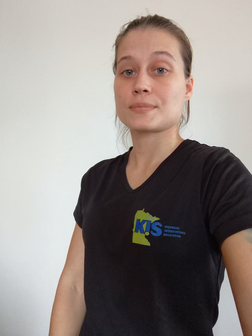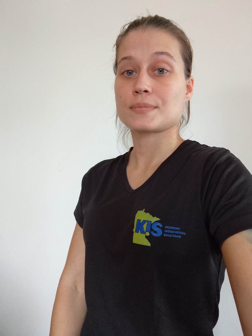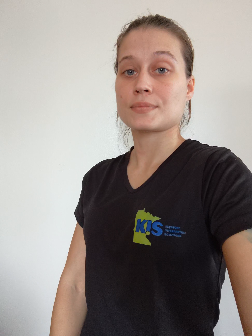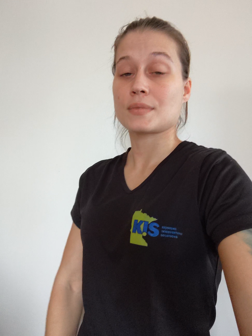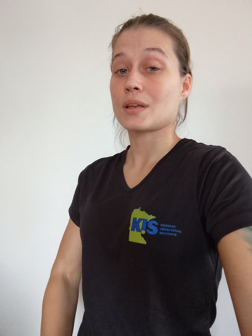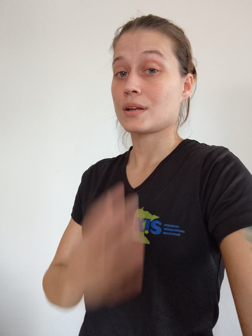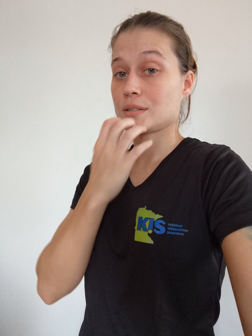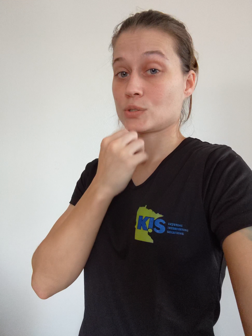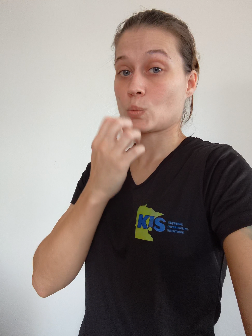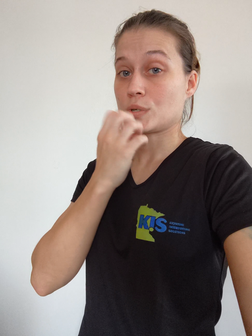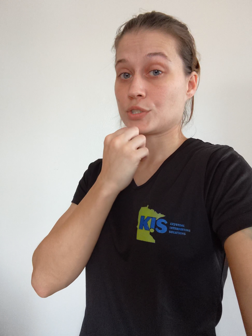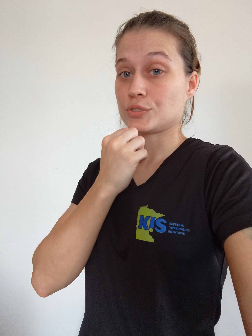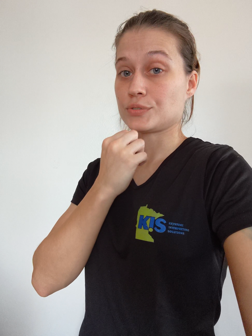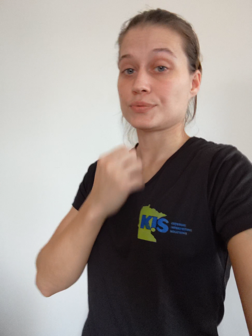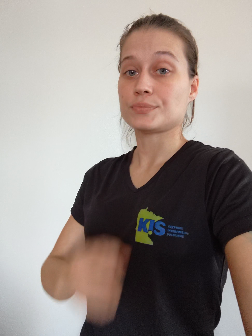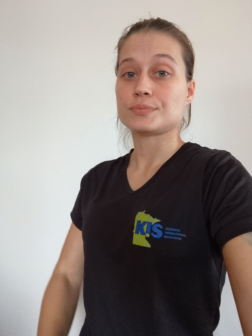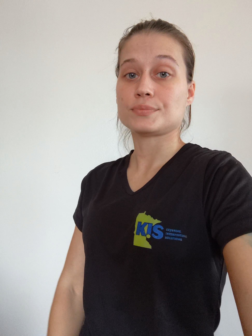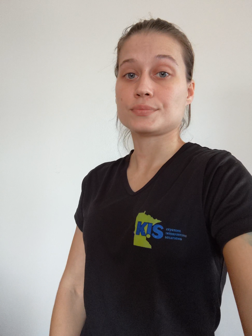underwear